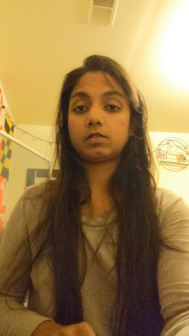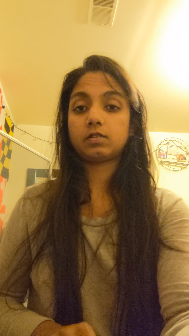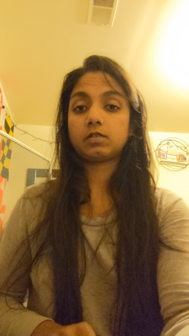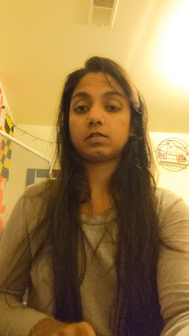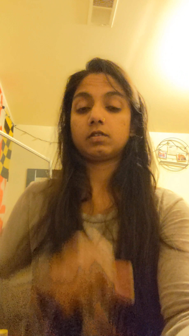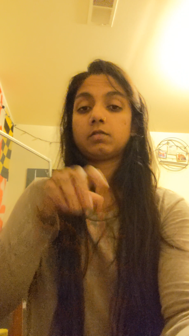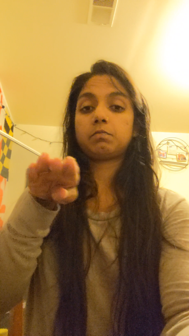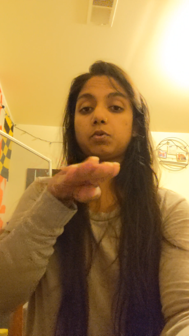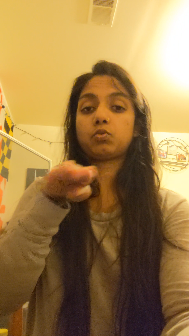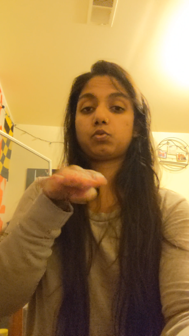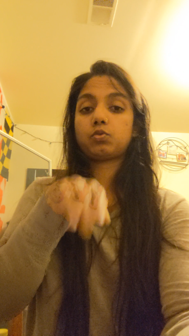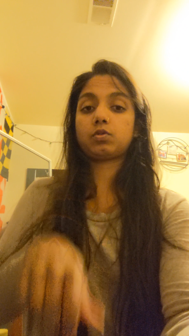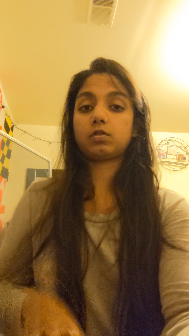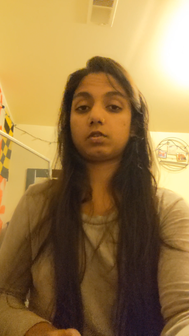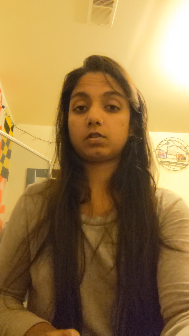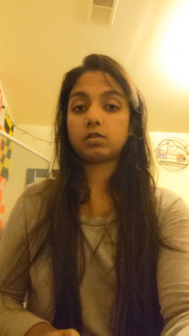boots